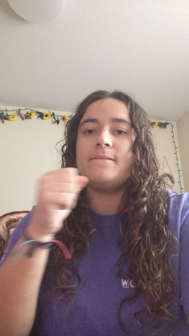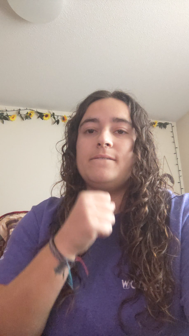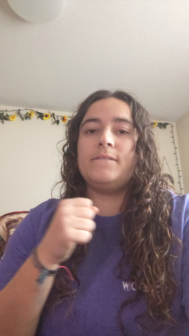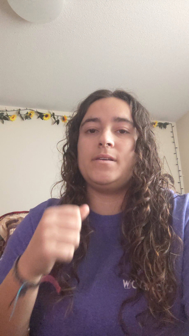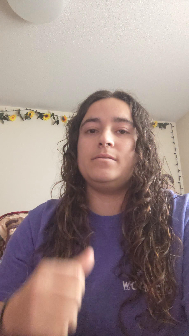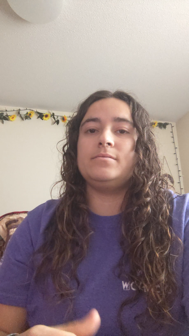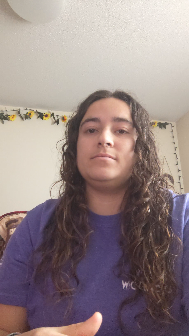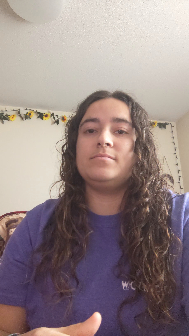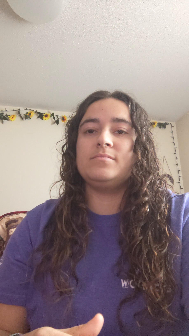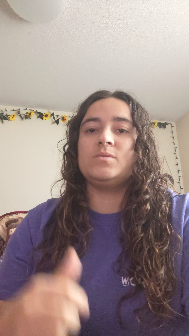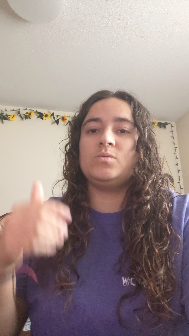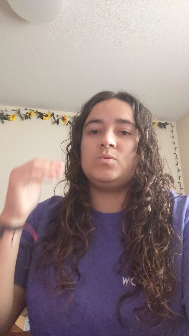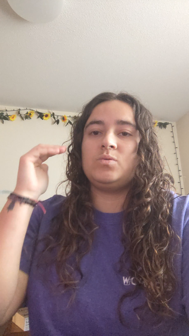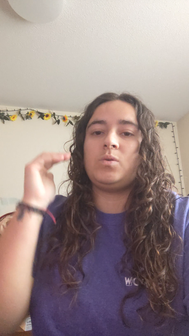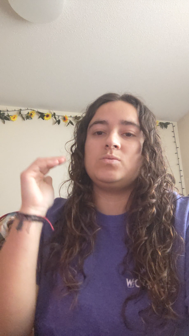short